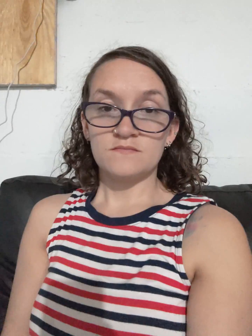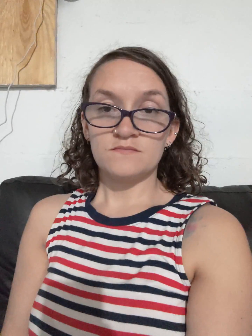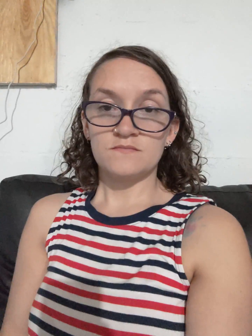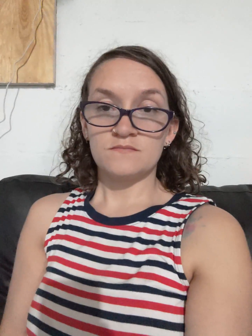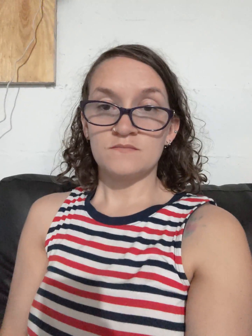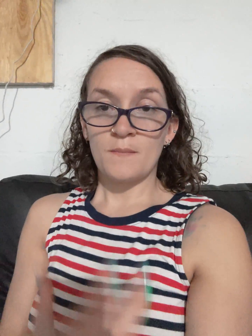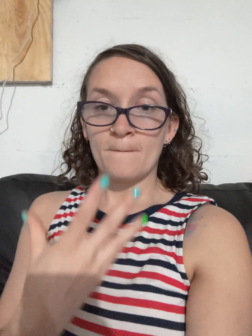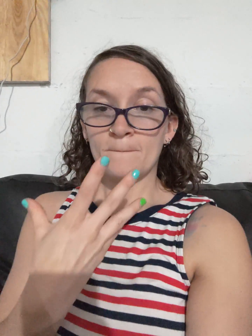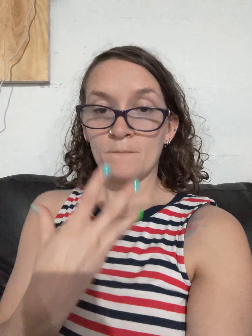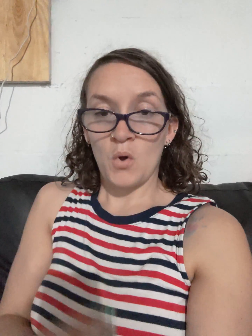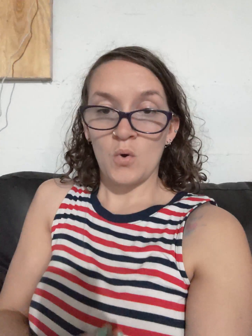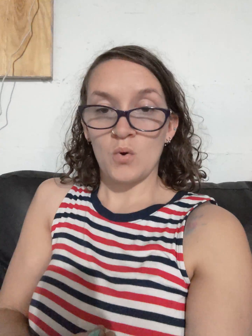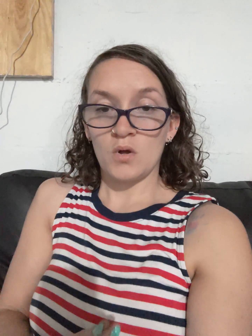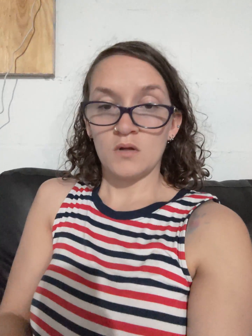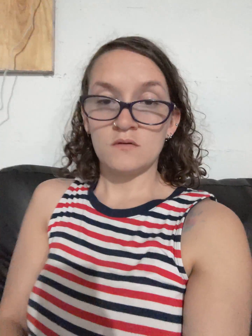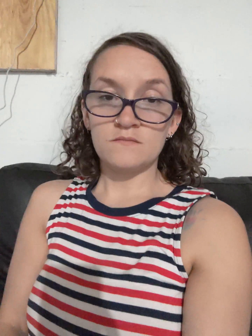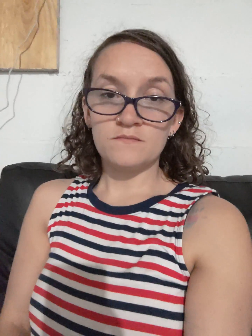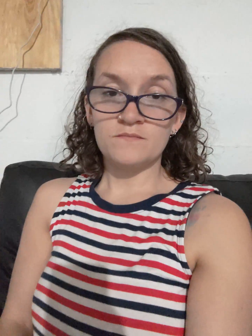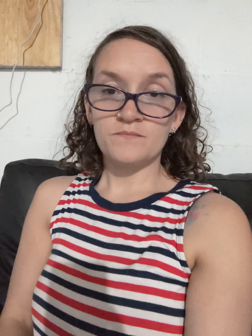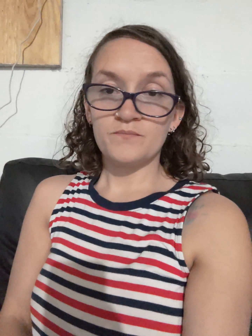poor